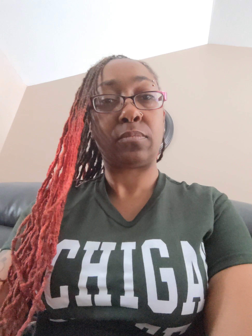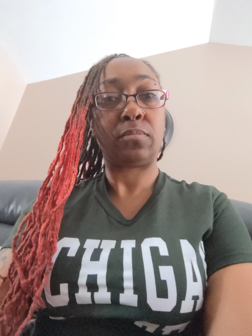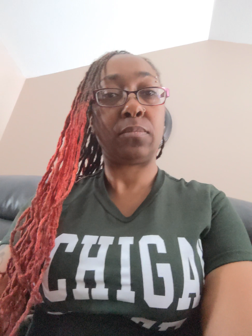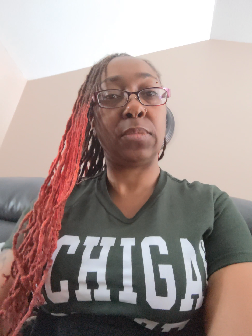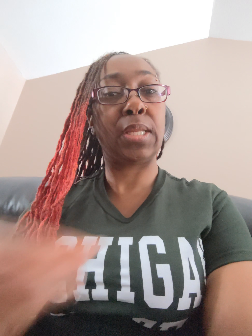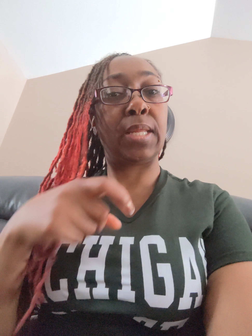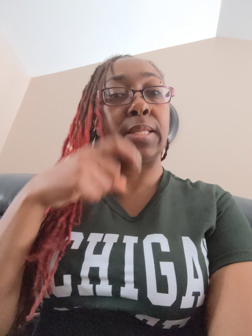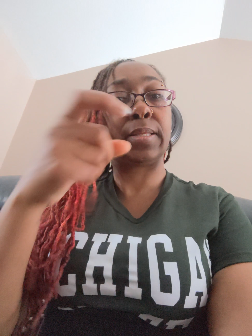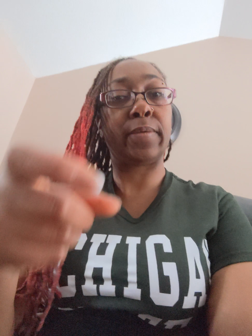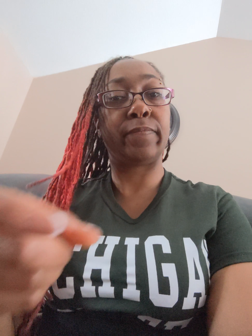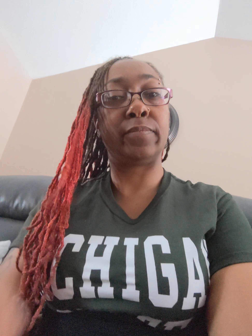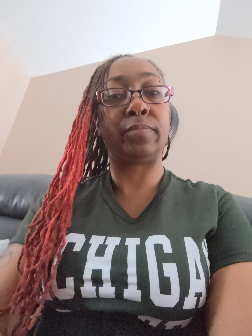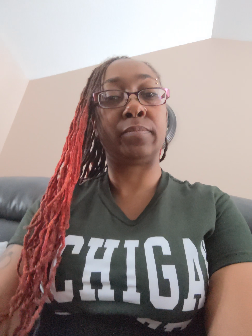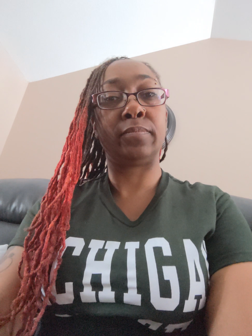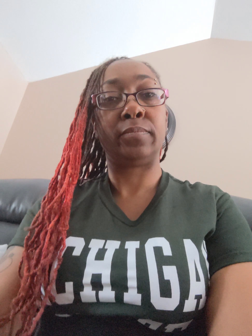gift